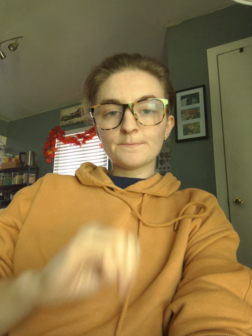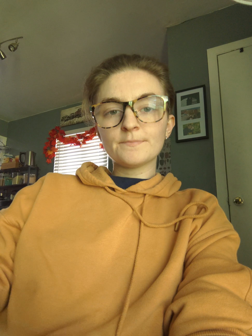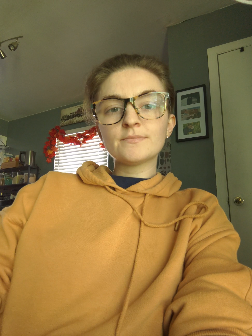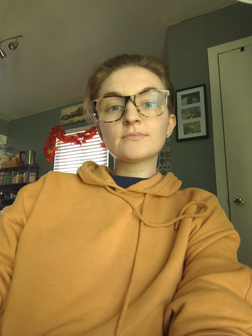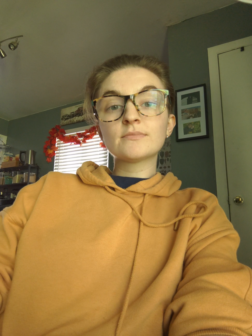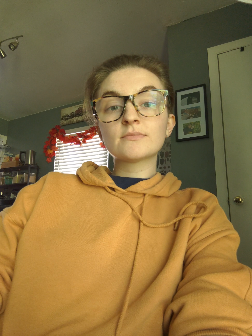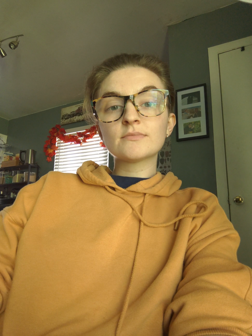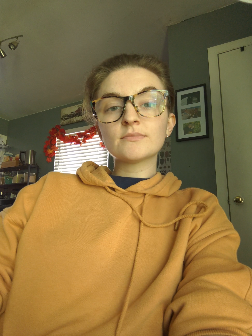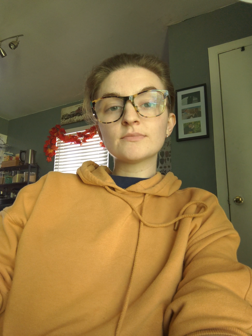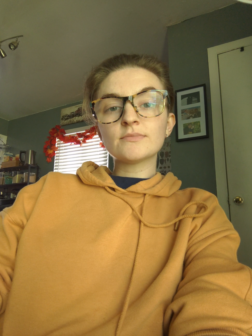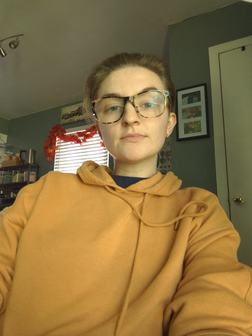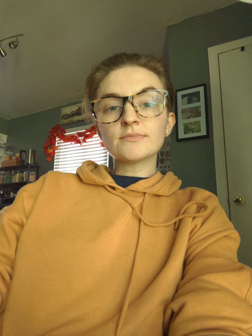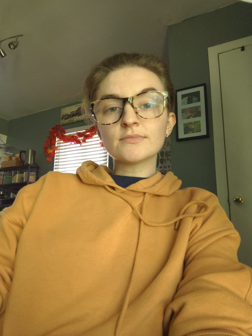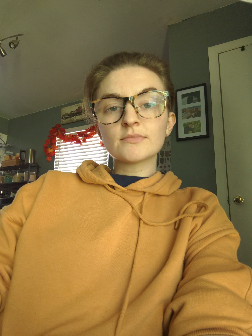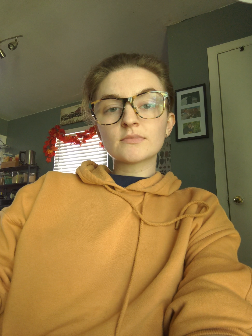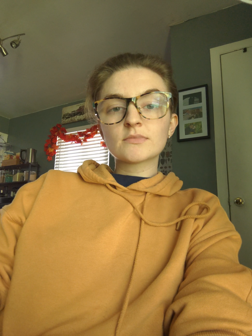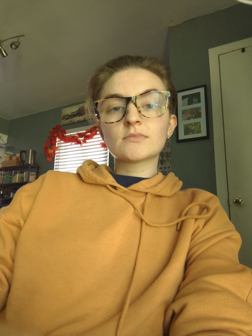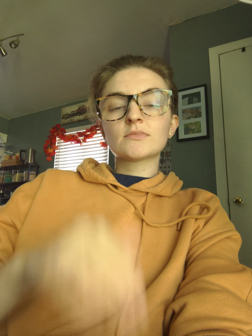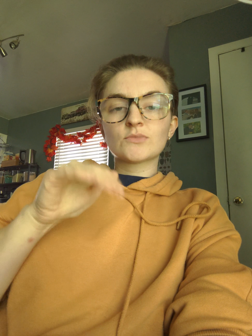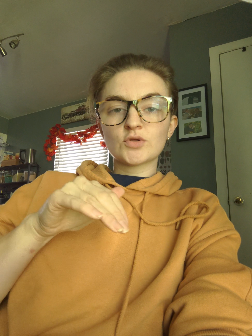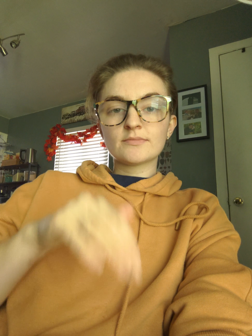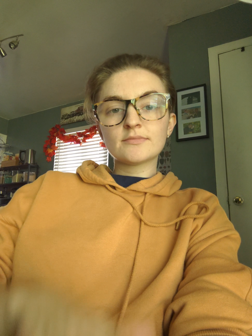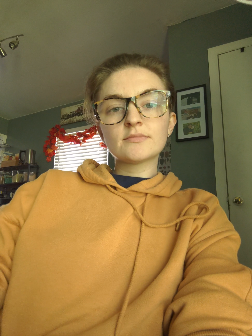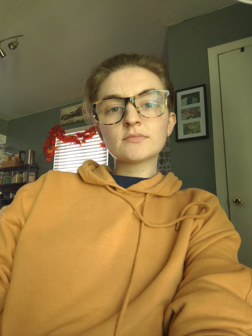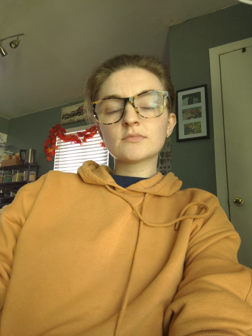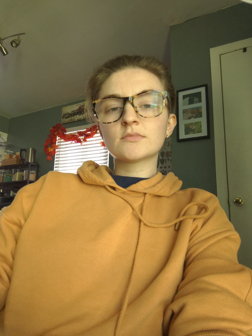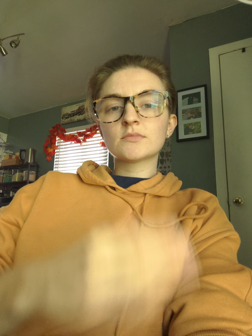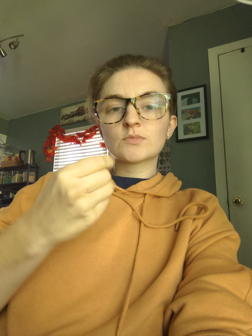doctor